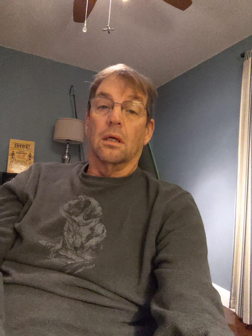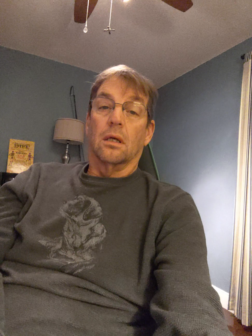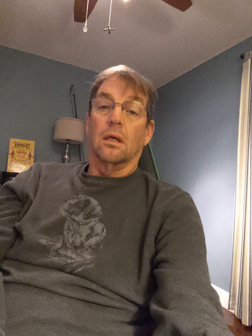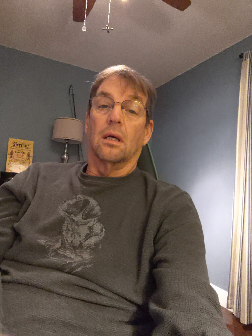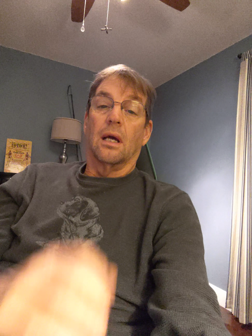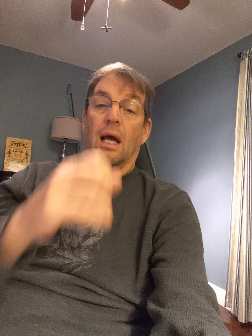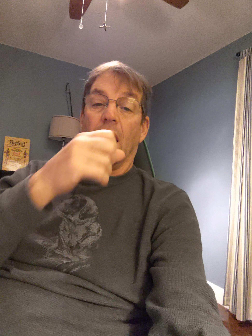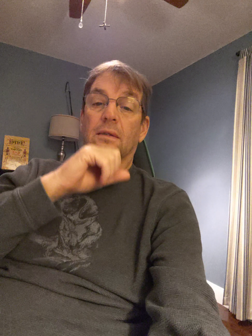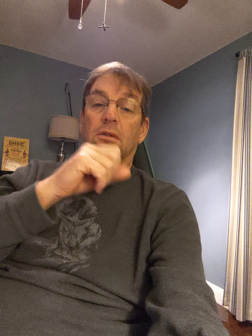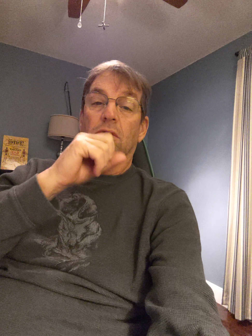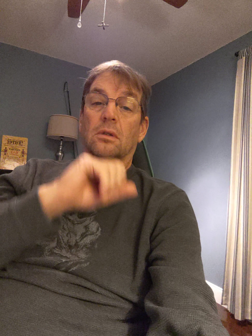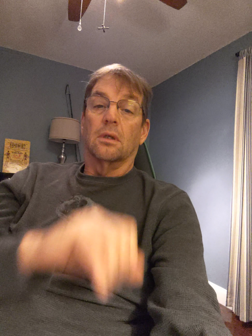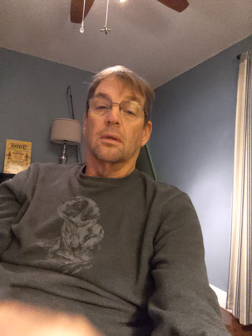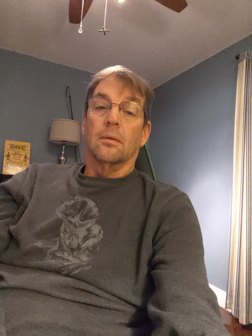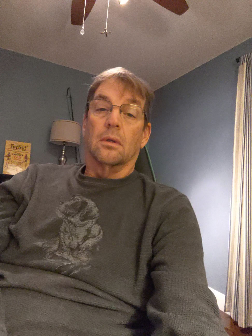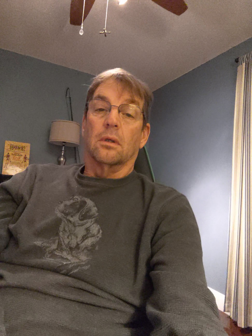ice cream